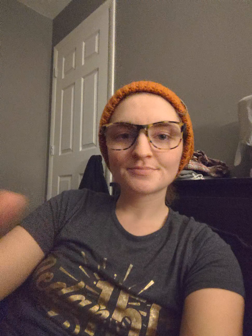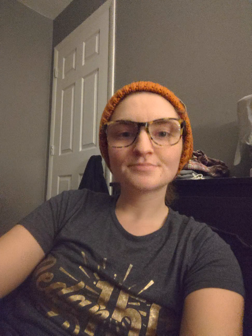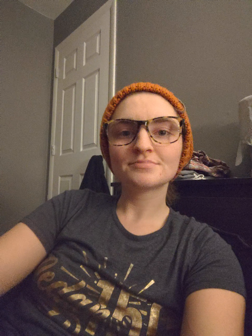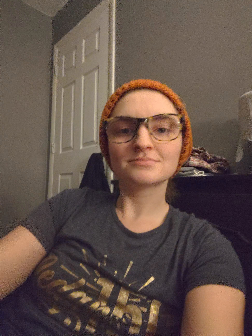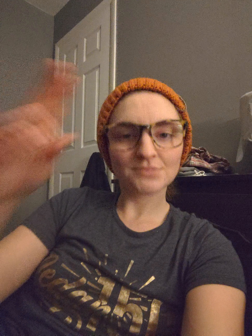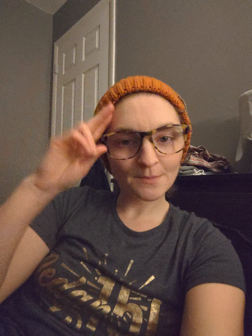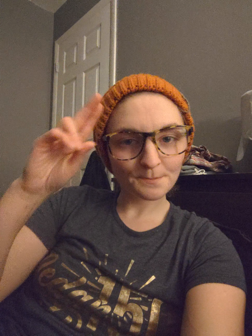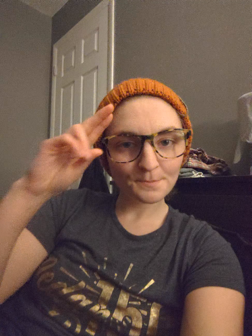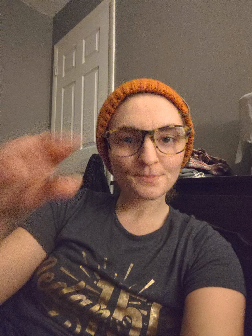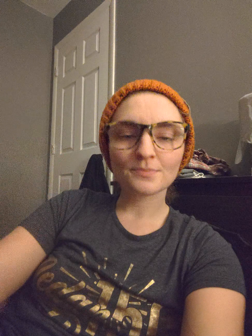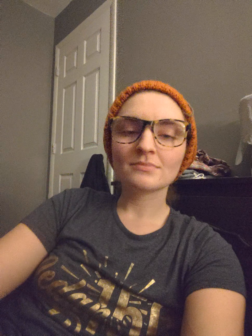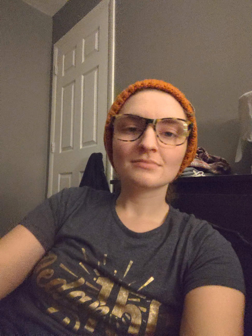uncle